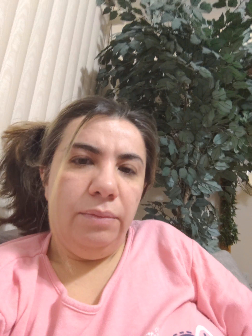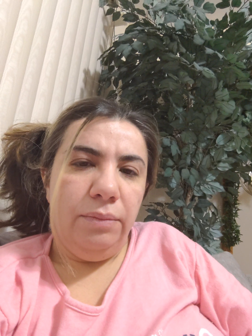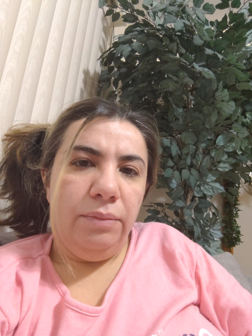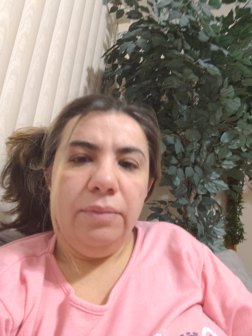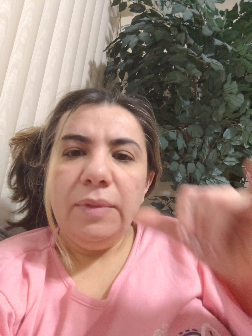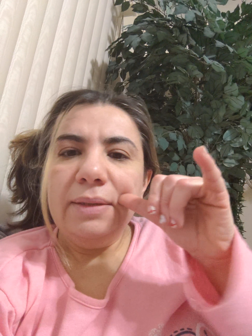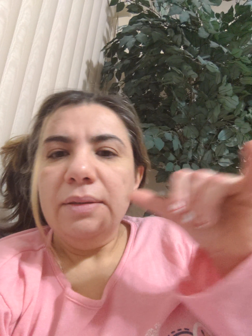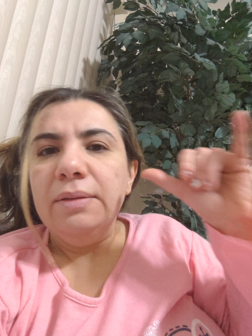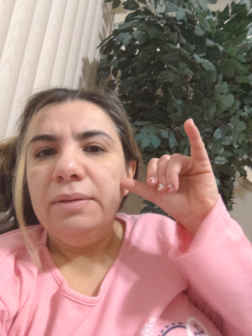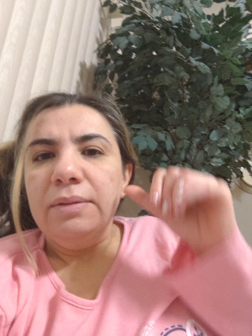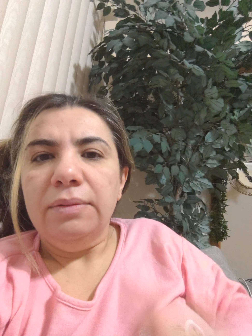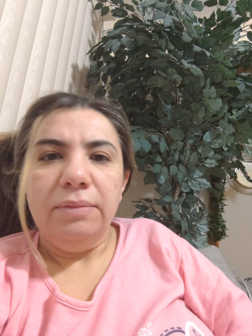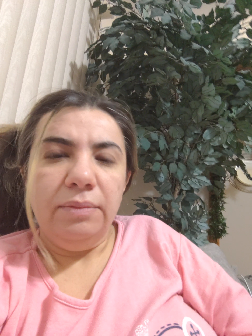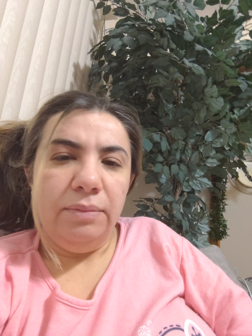yesterday